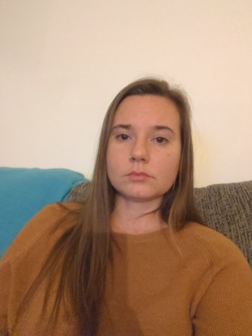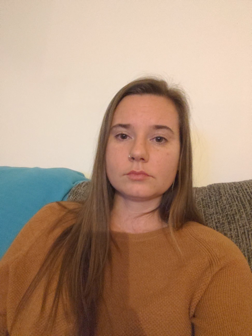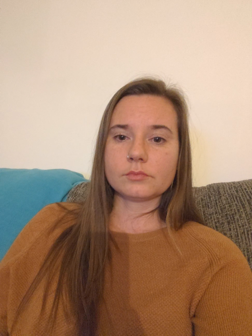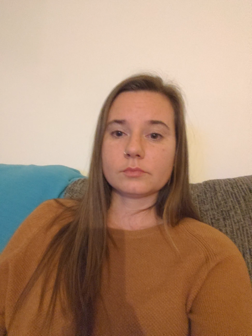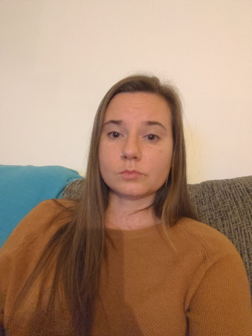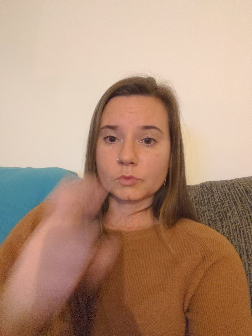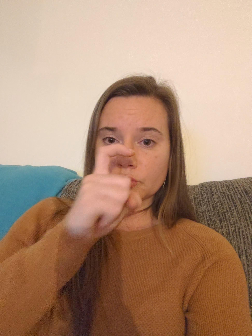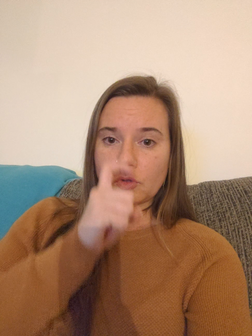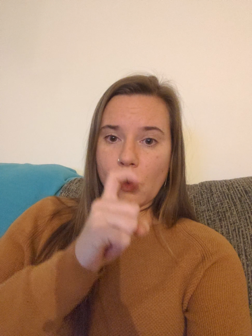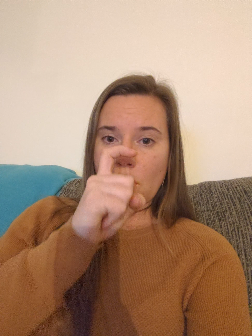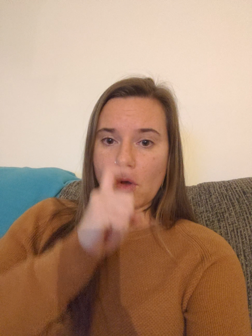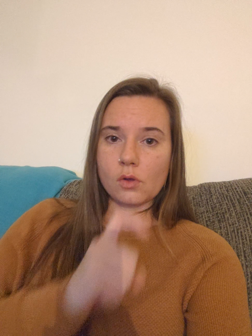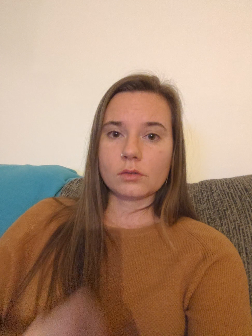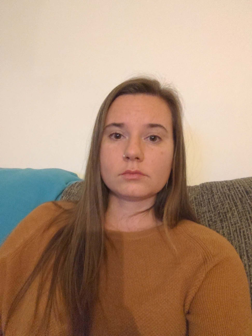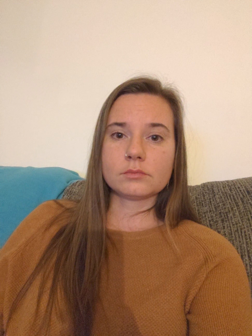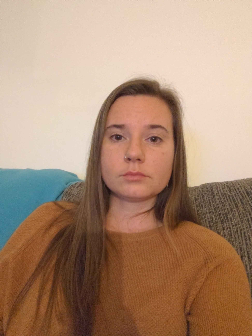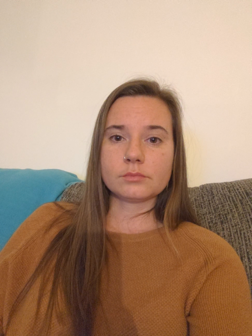doll